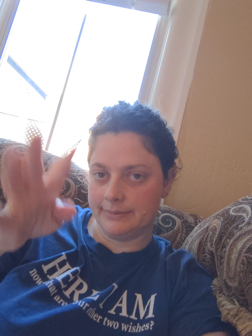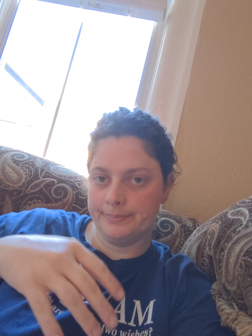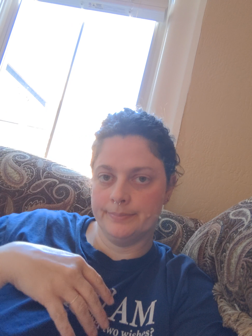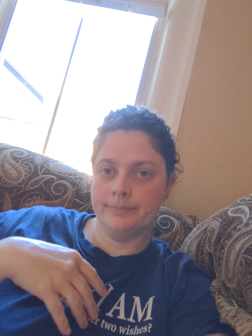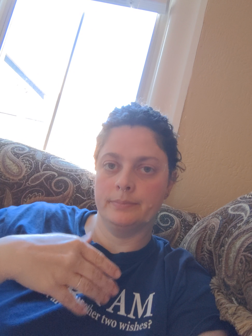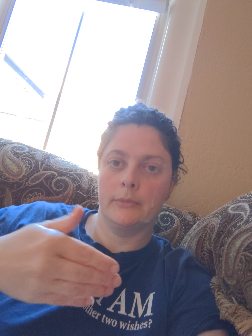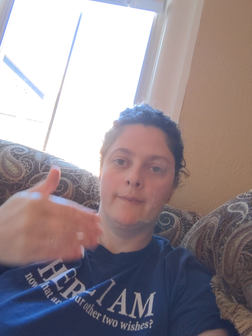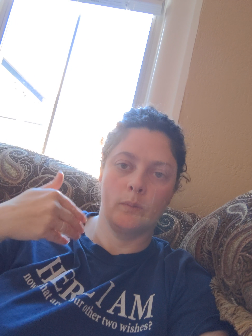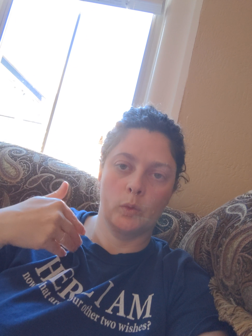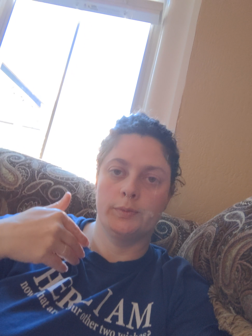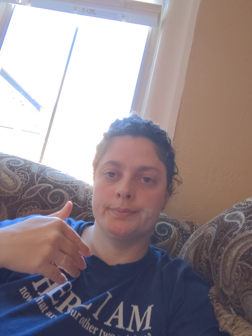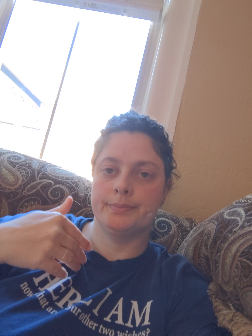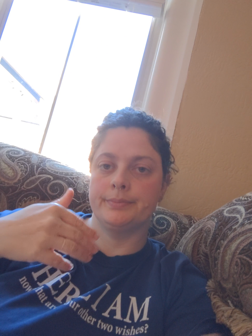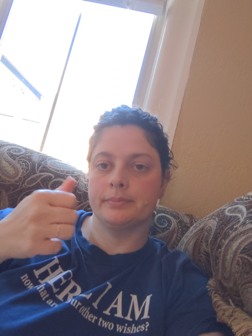before